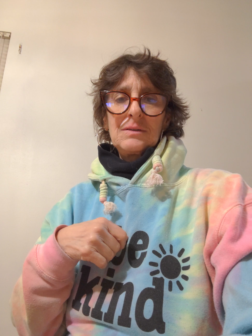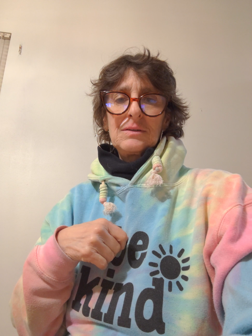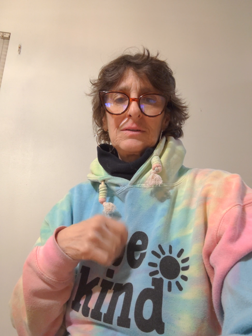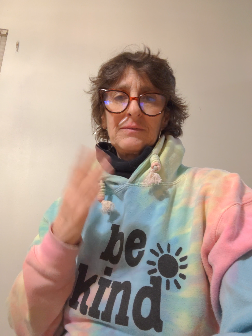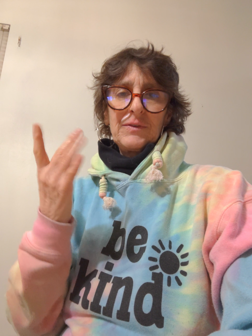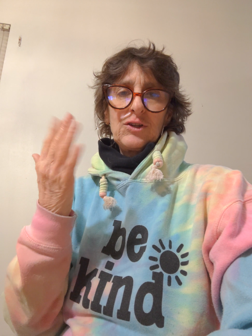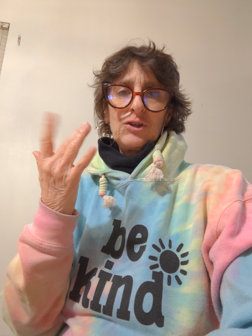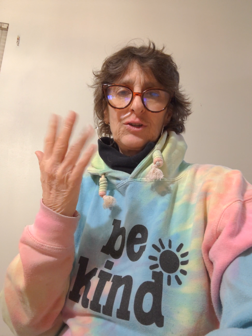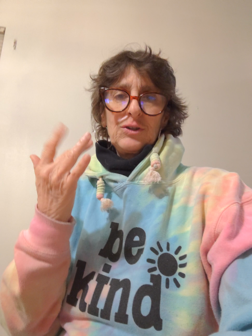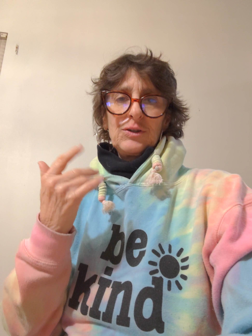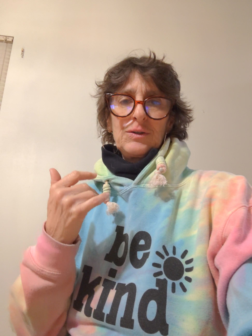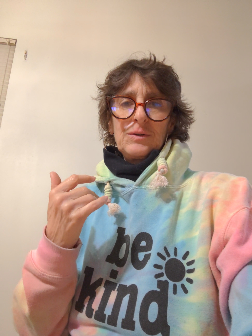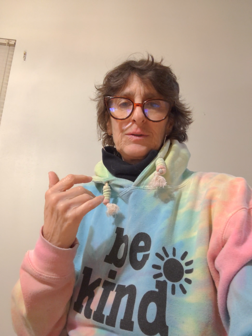finger